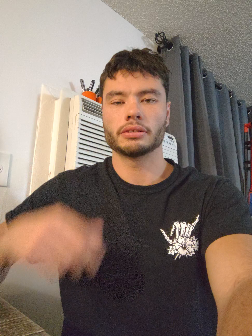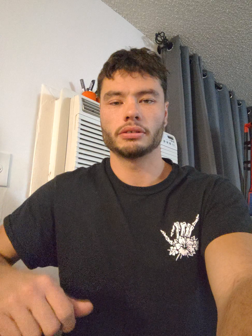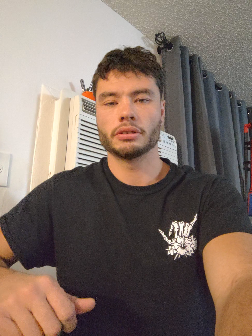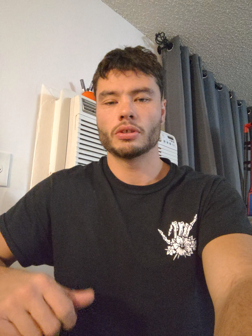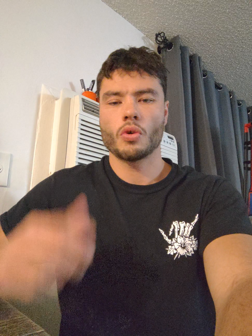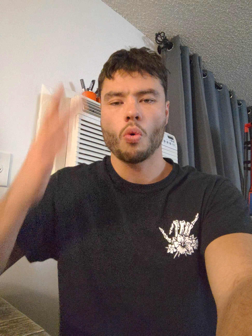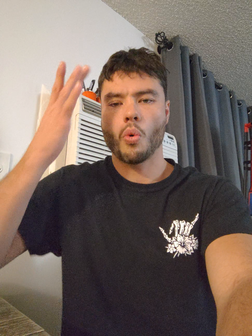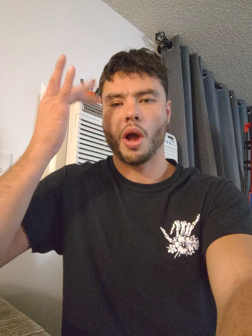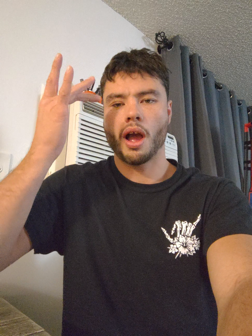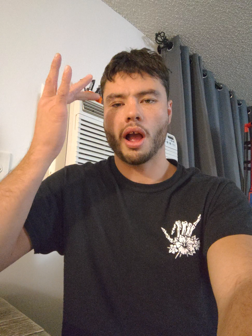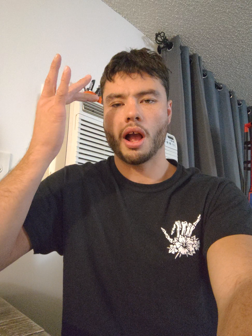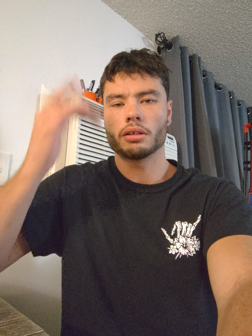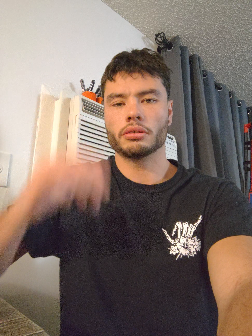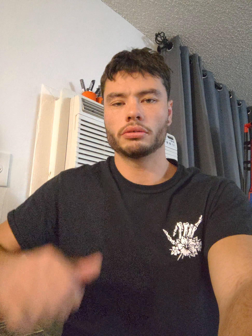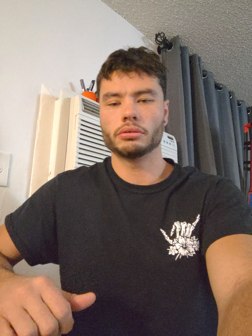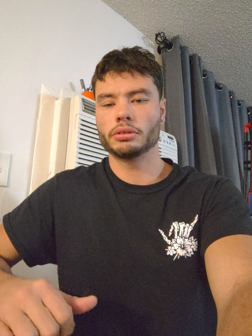why